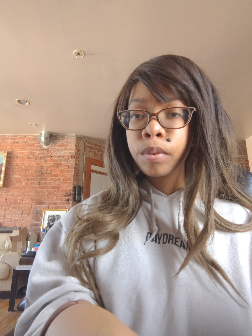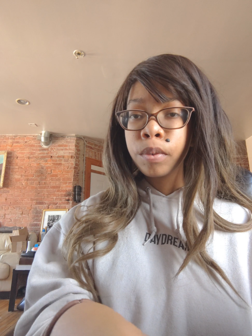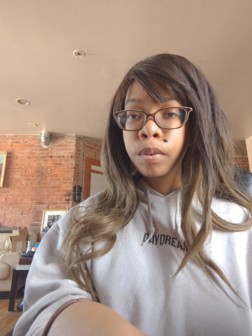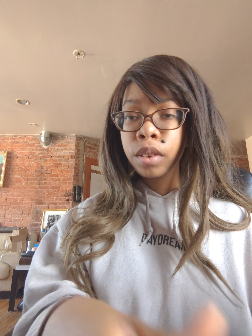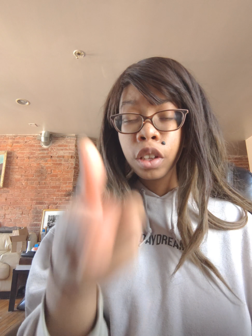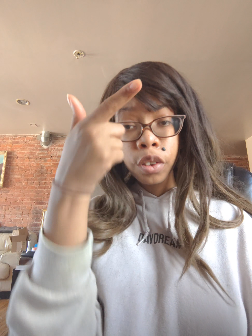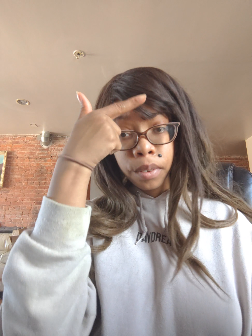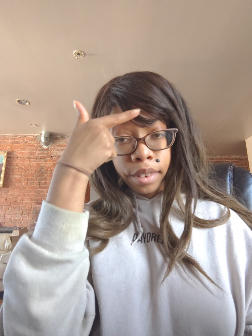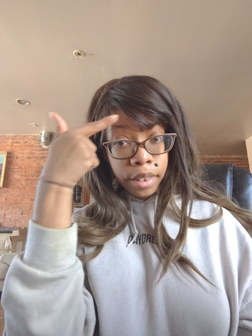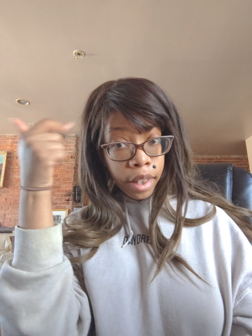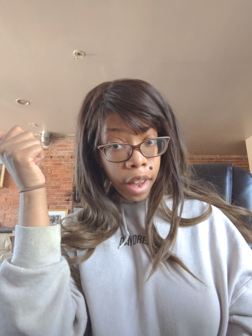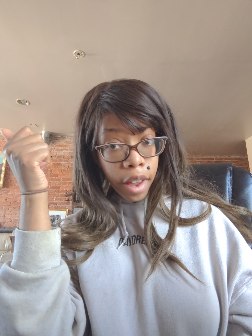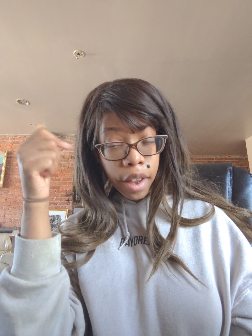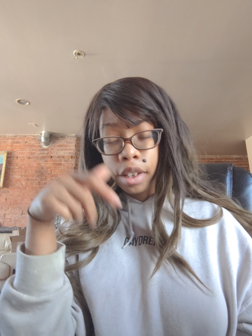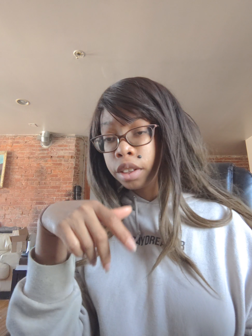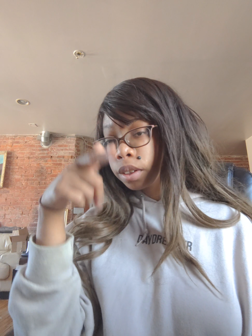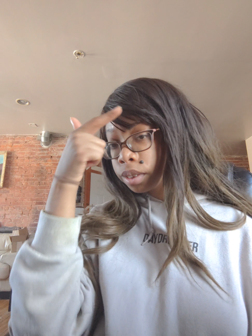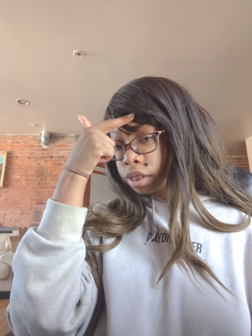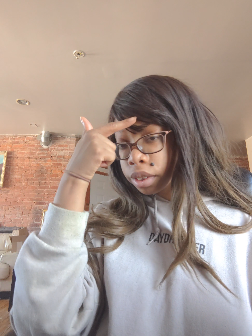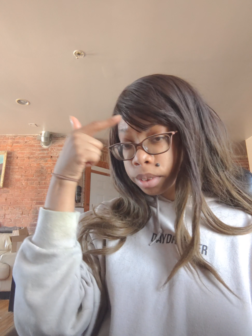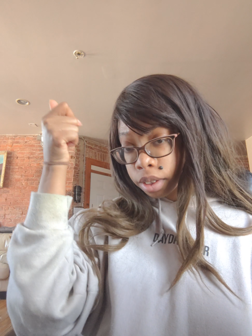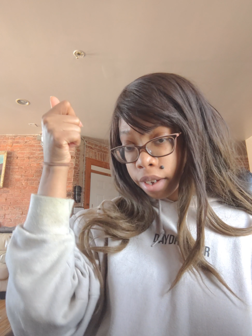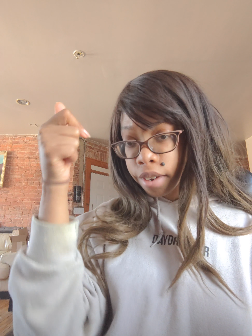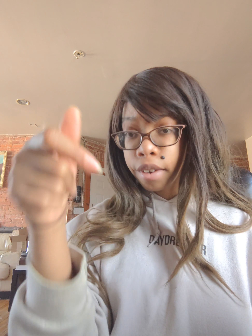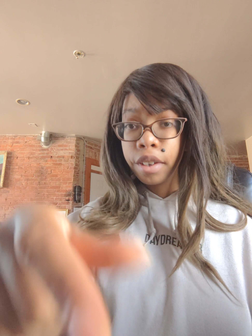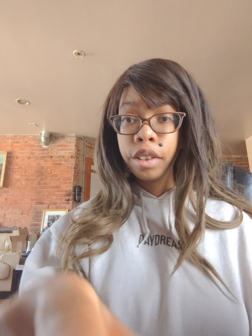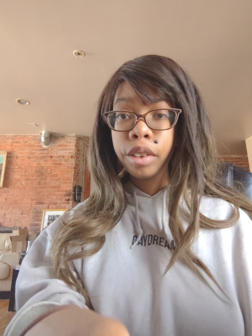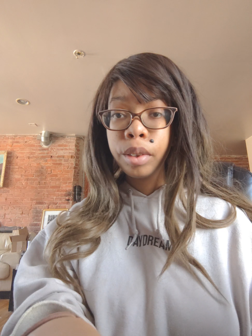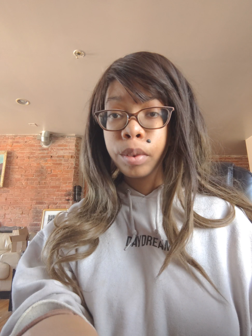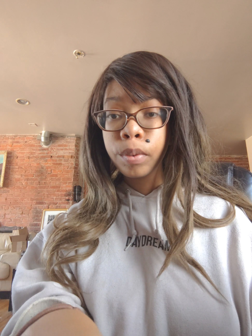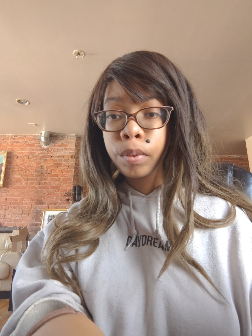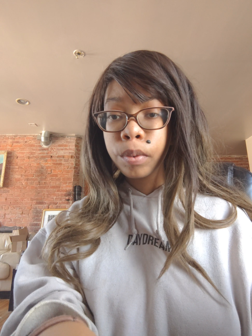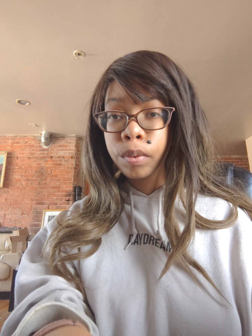because